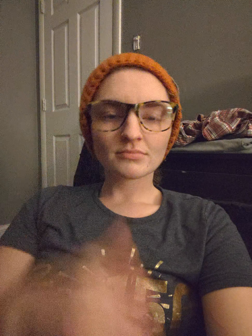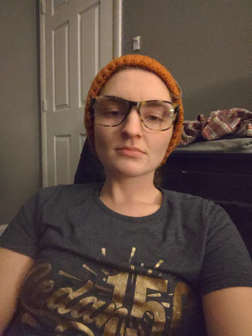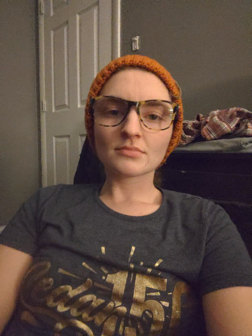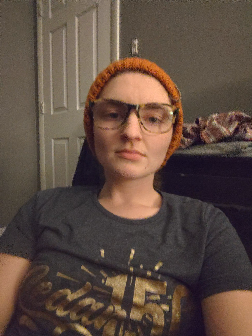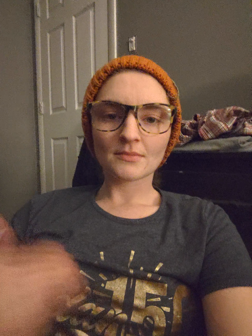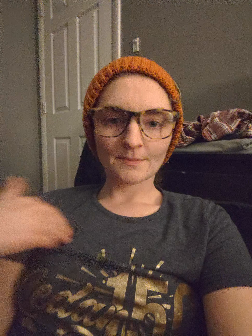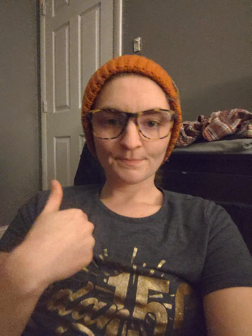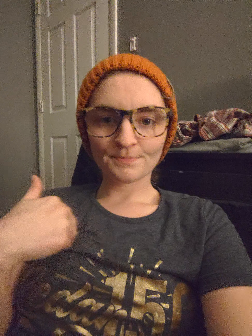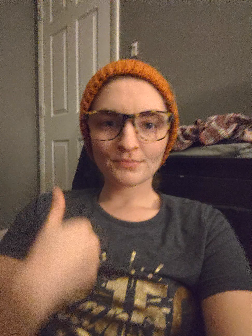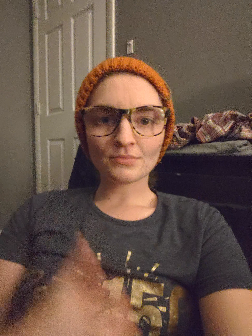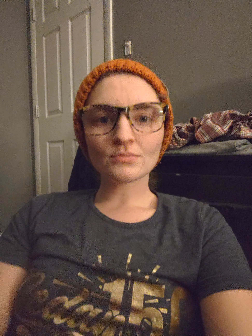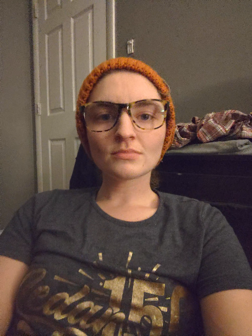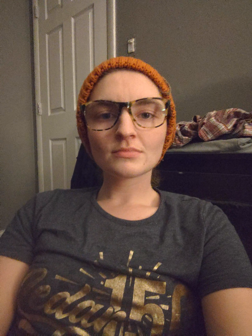animal